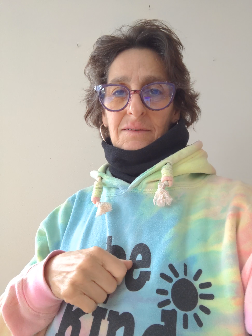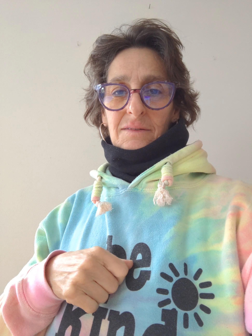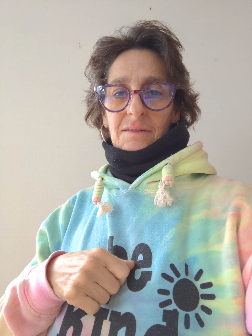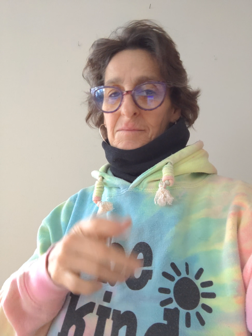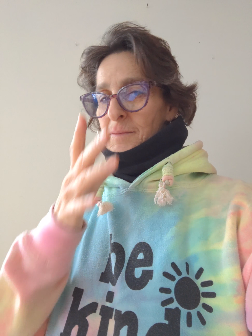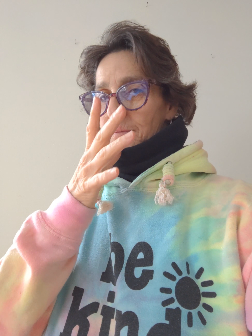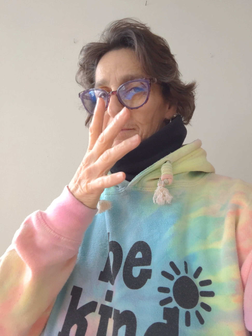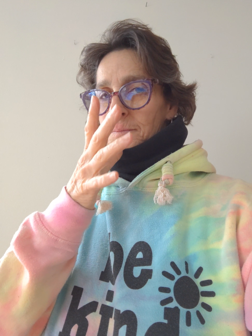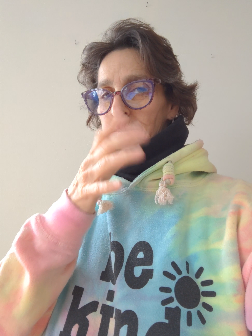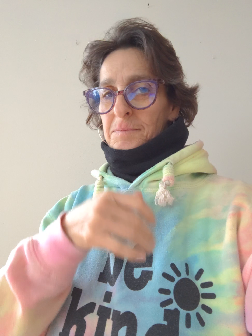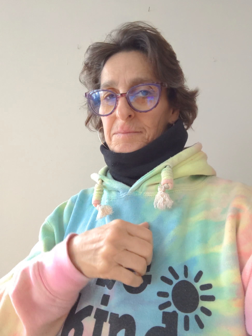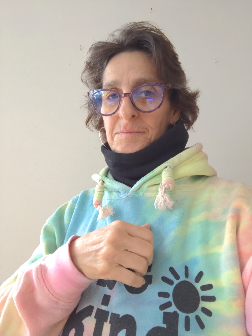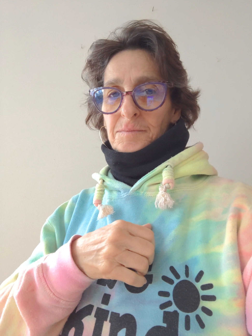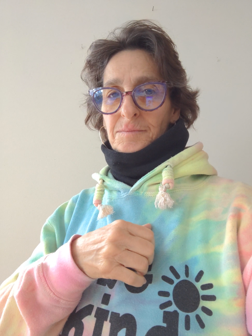mom